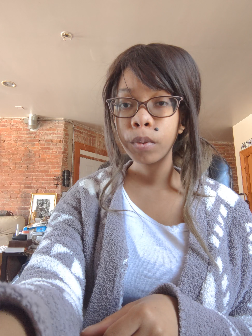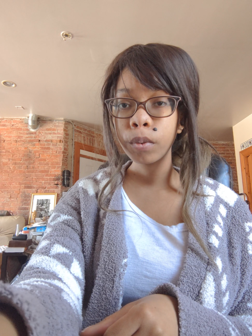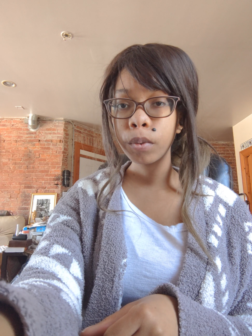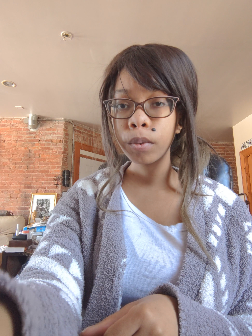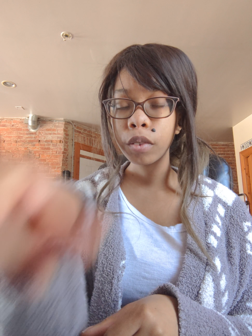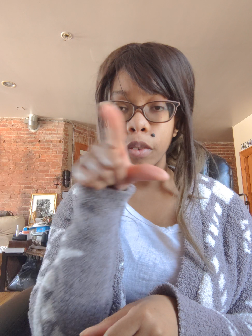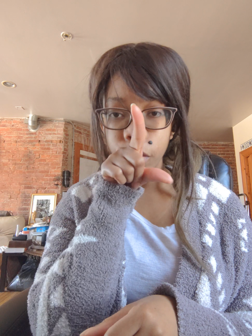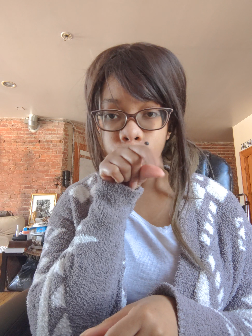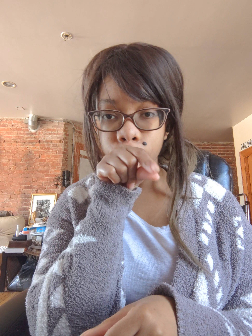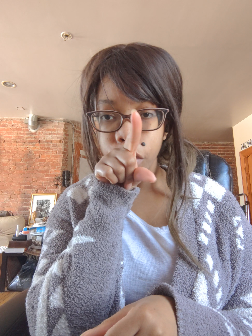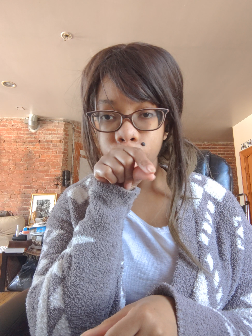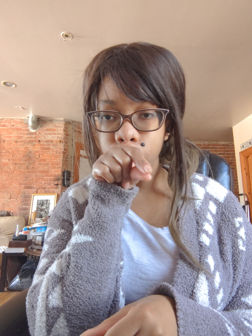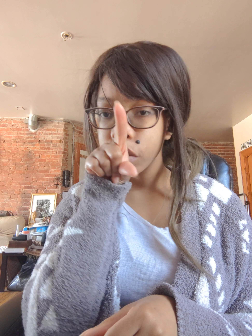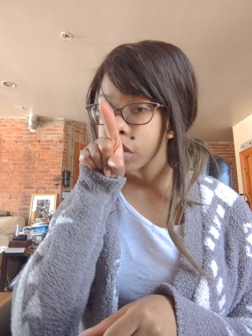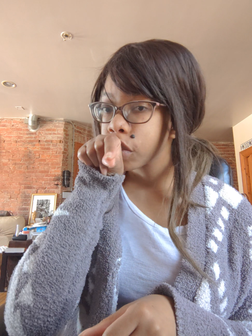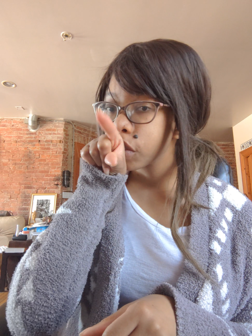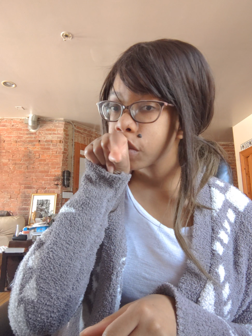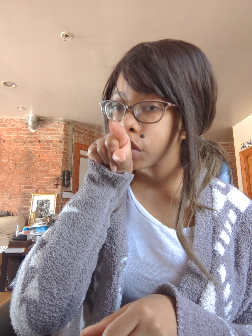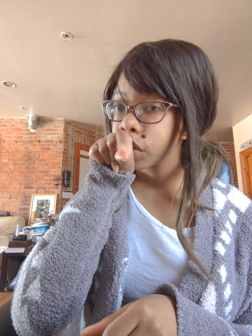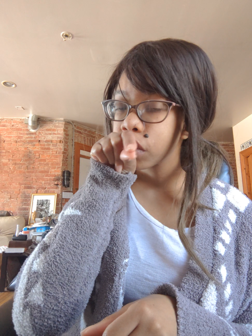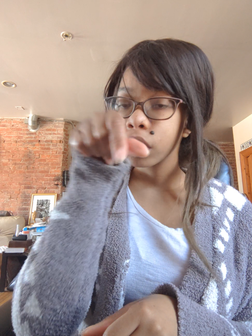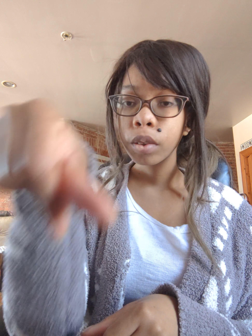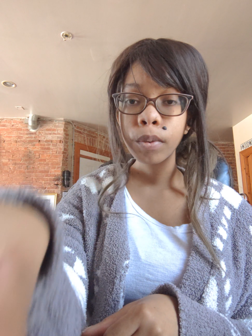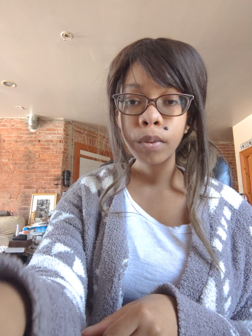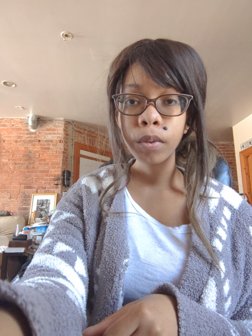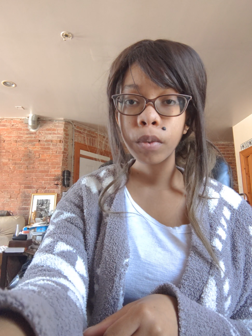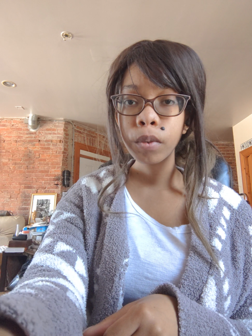bird